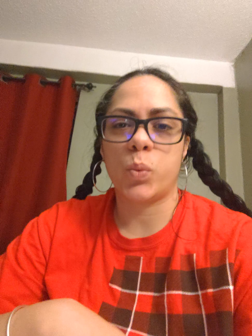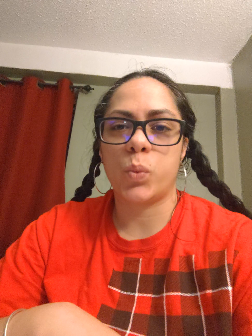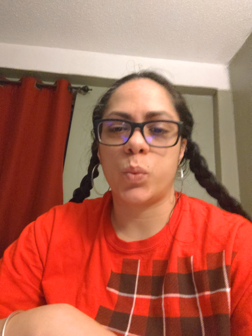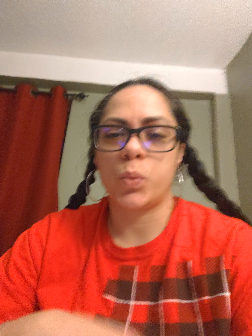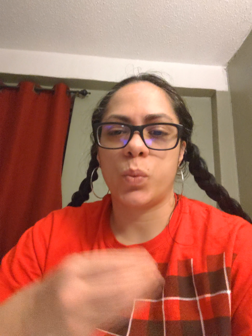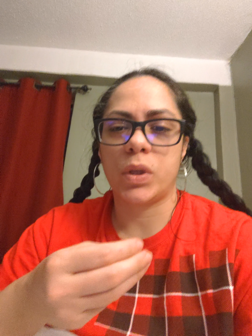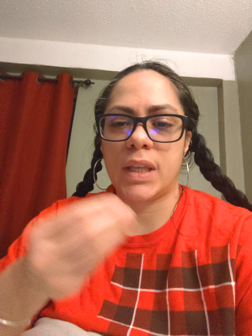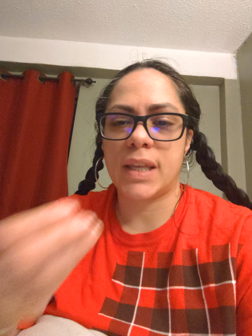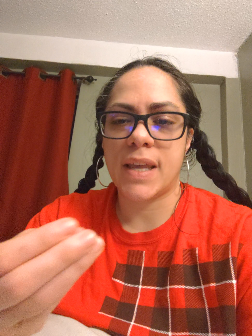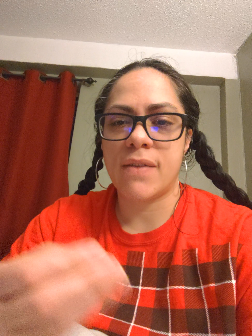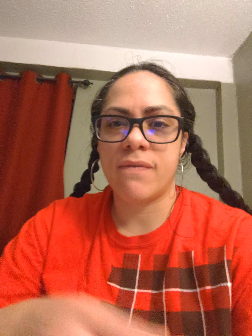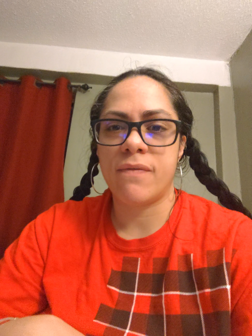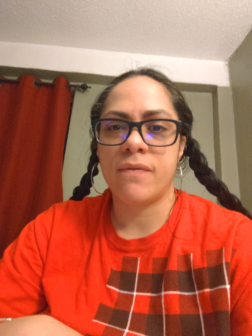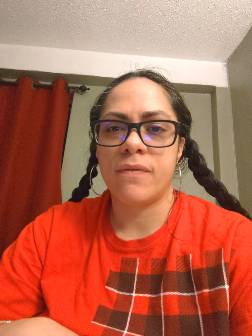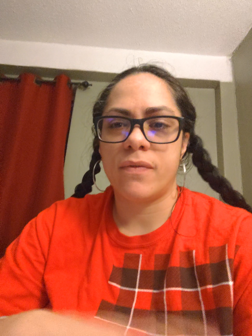give